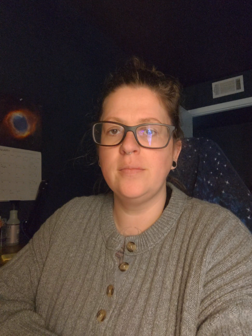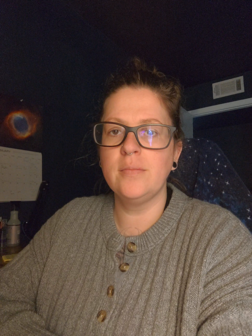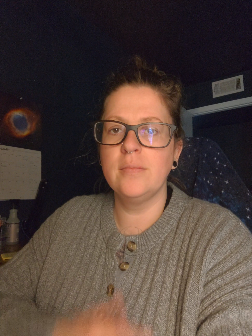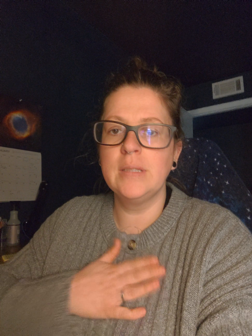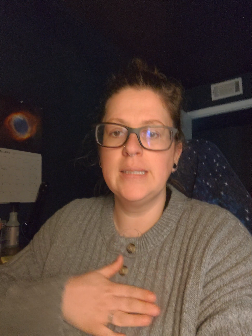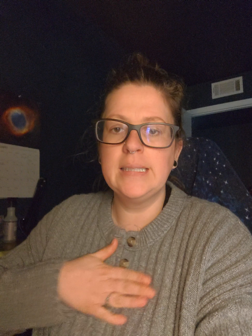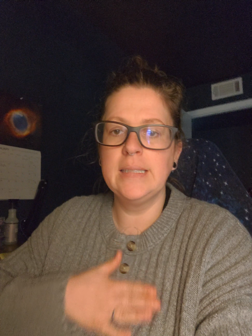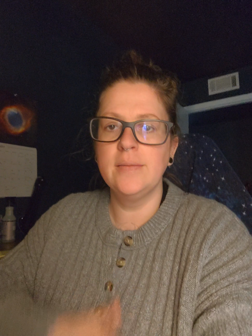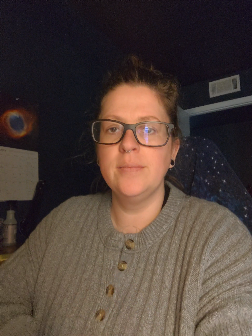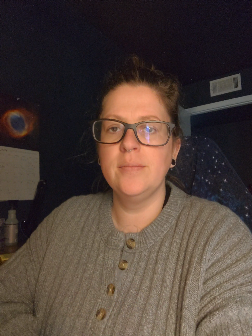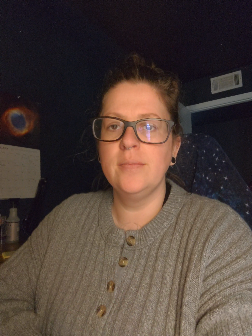please